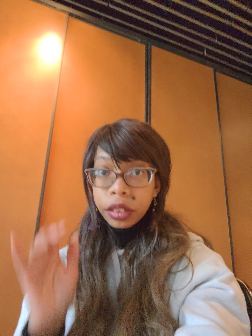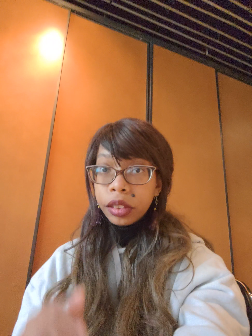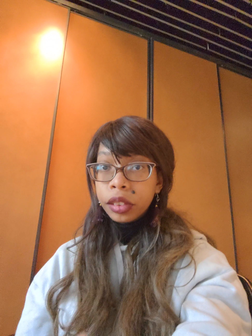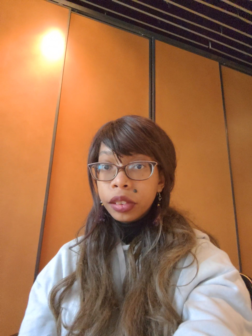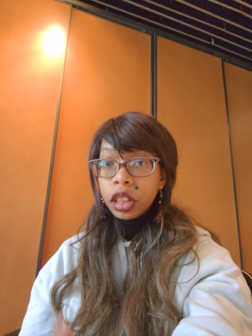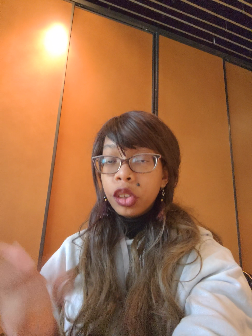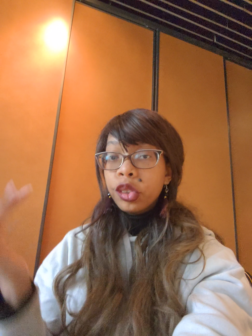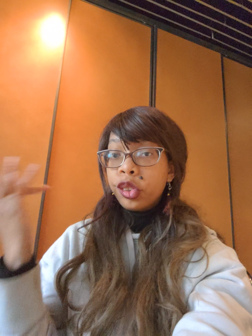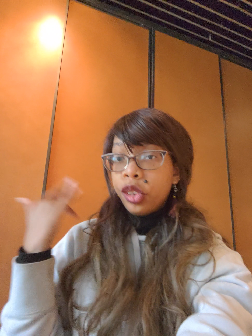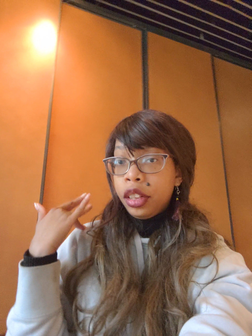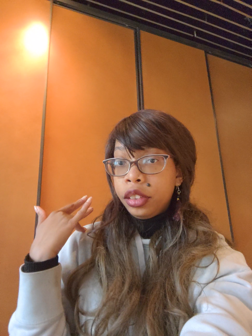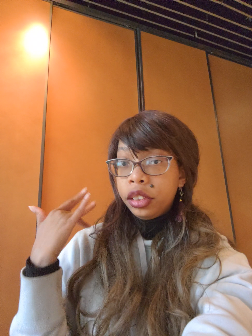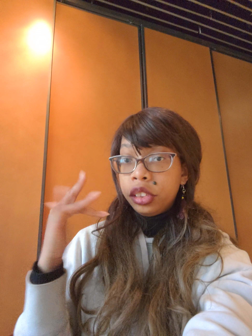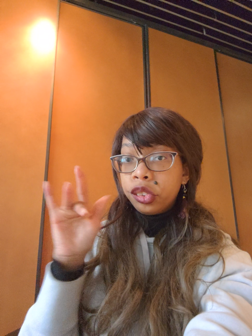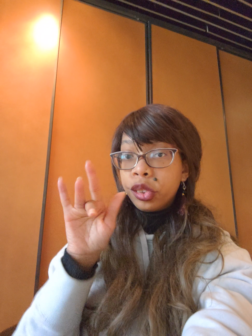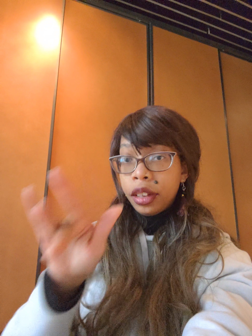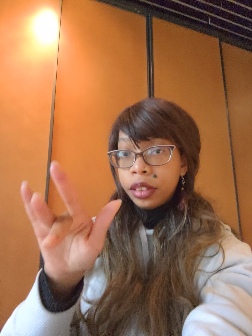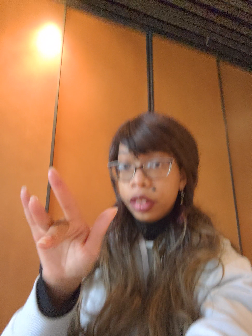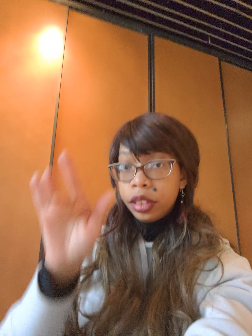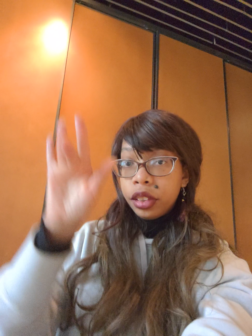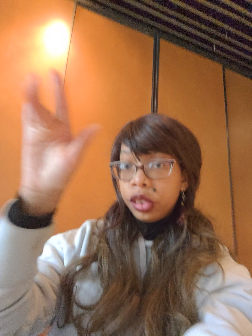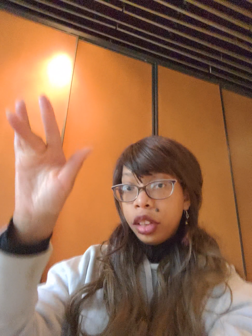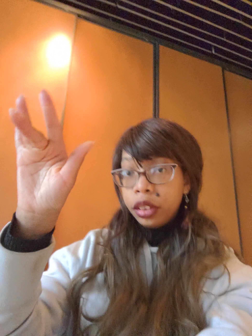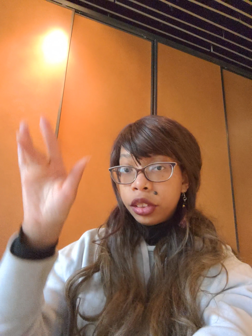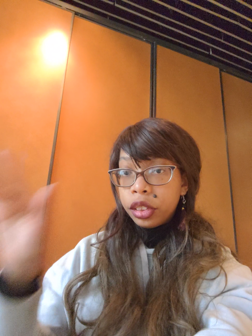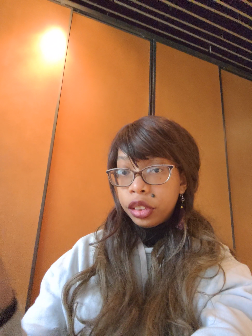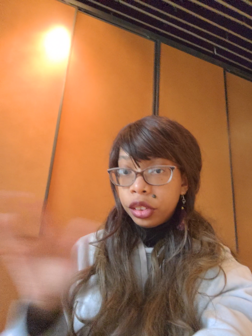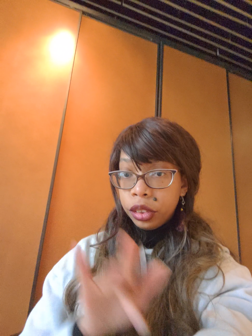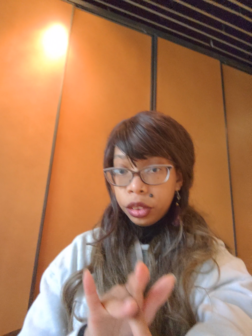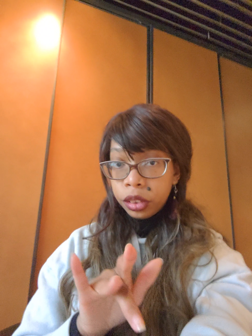touch